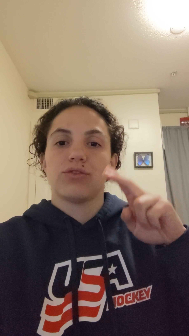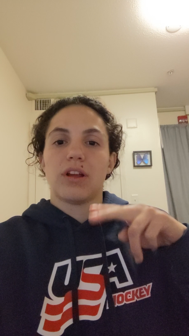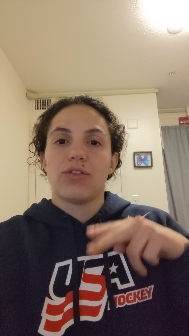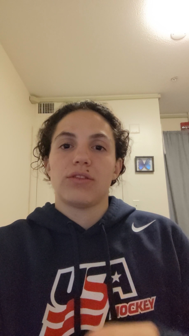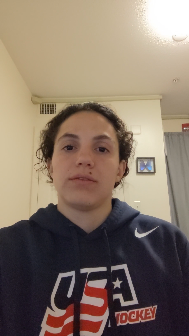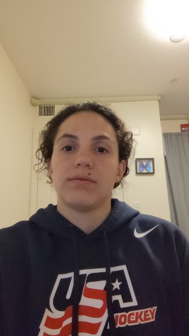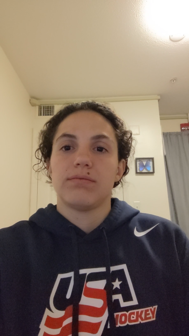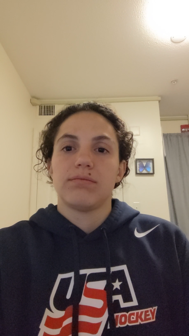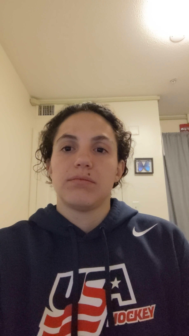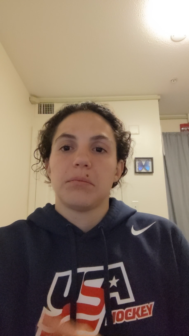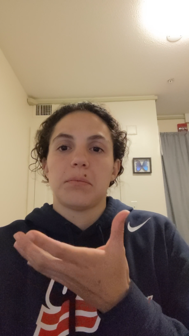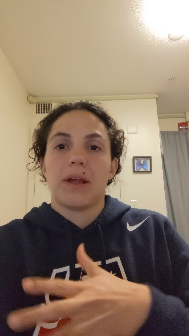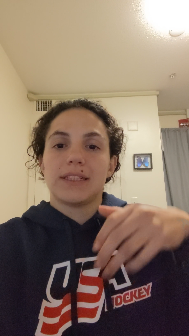basket